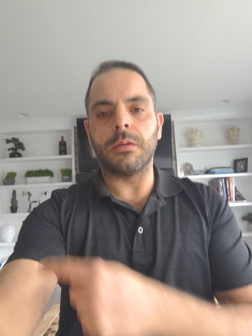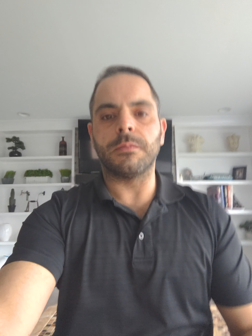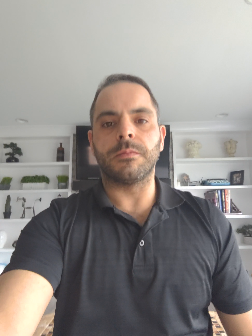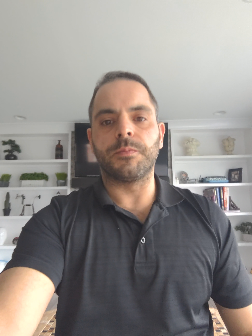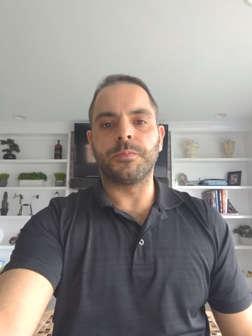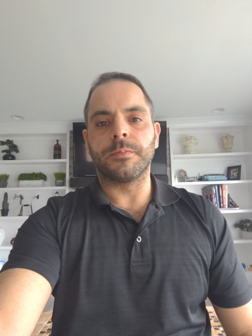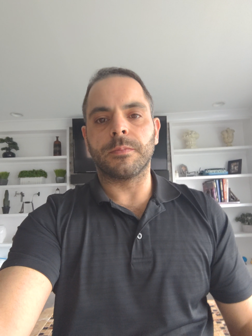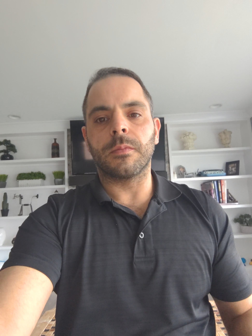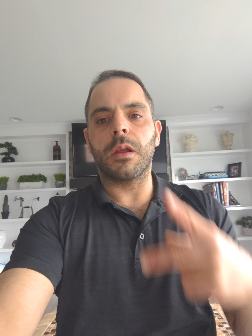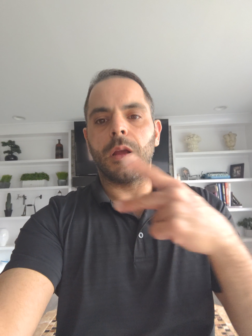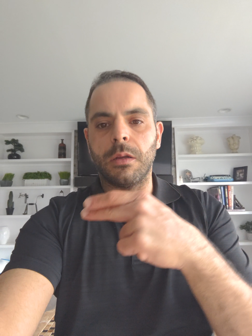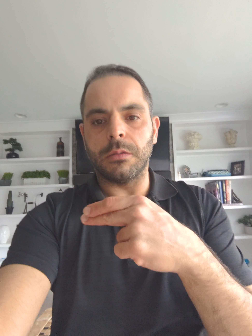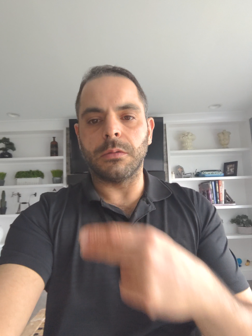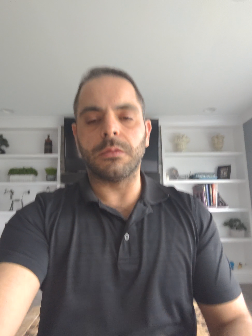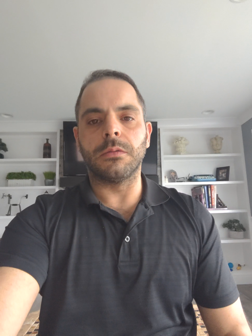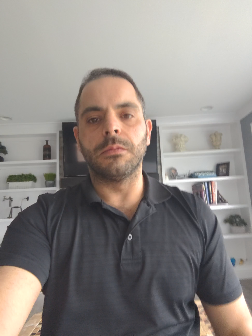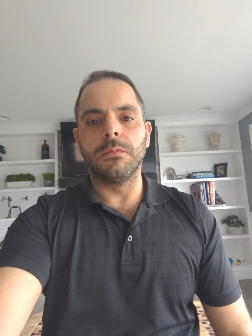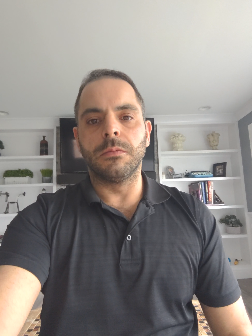cut